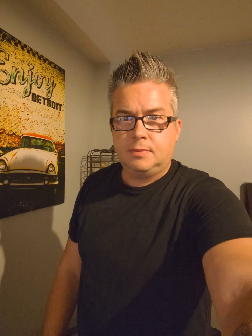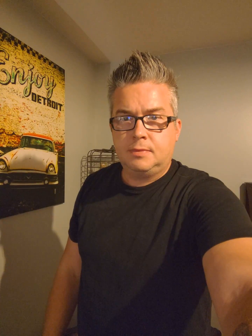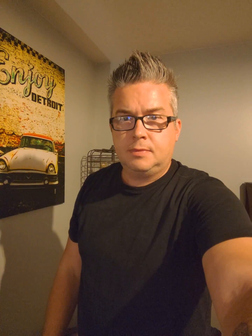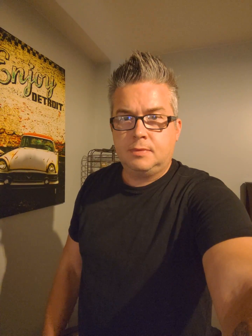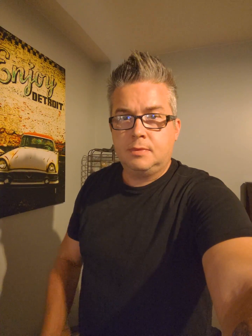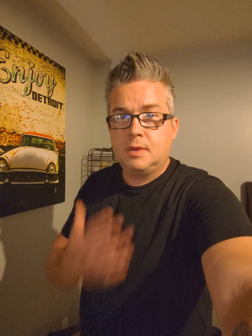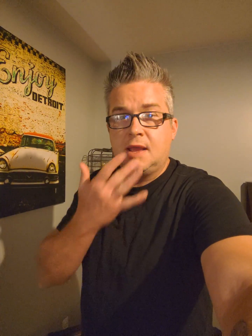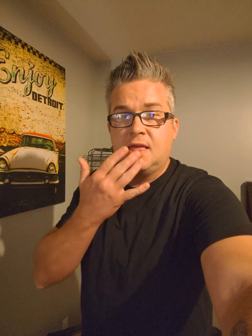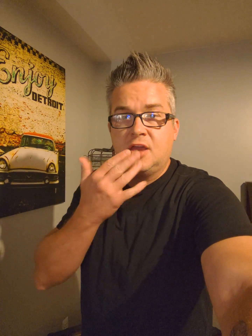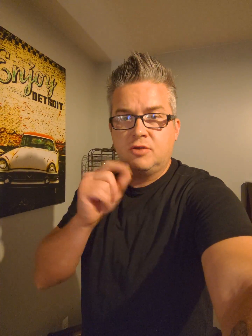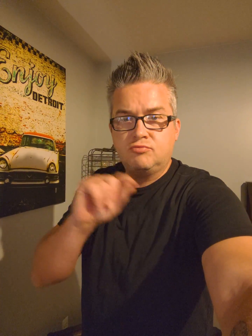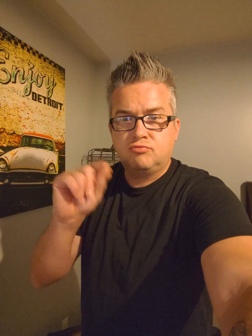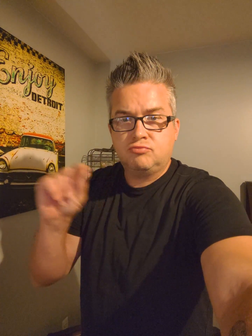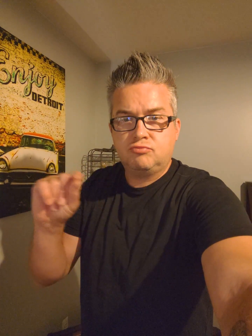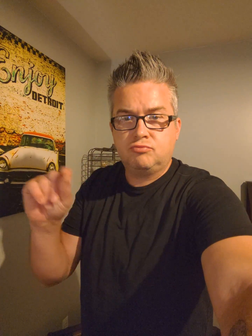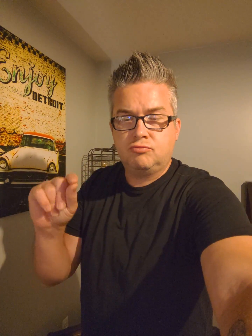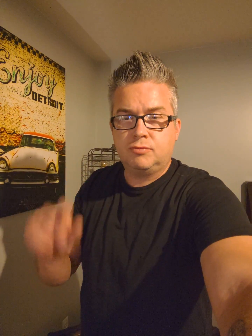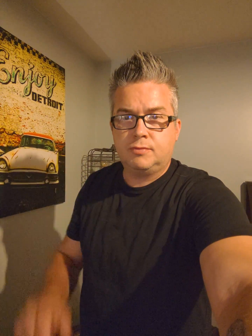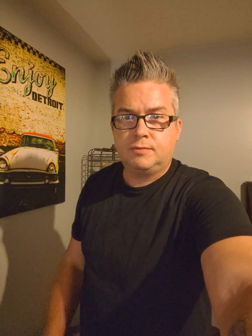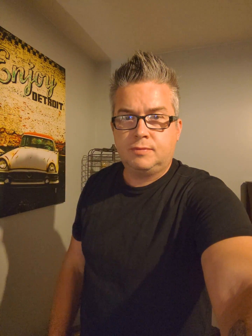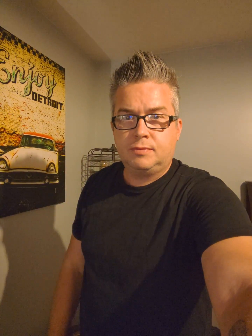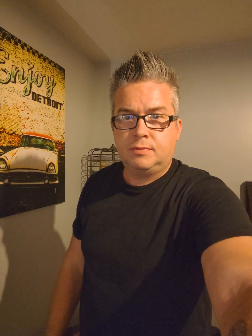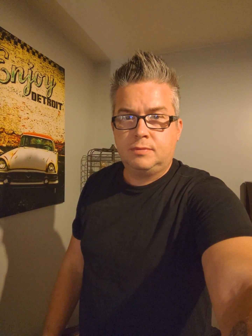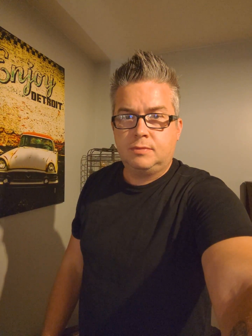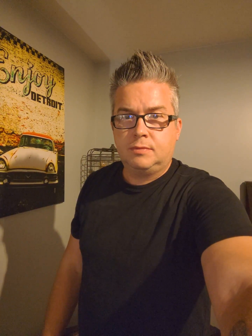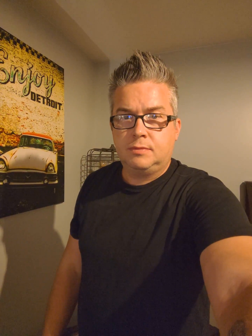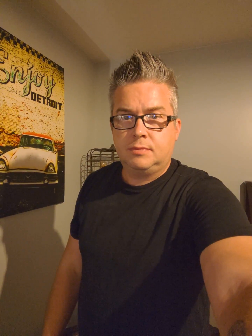crayon